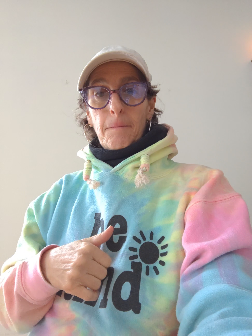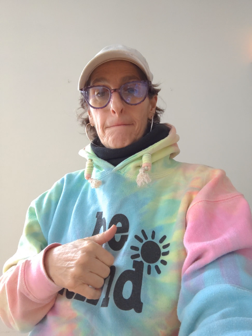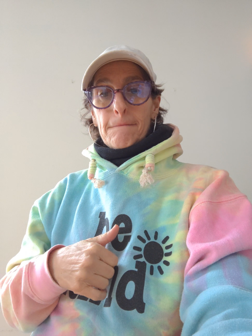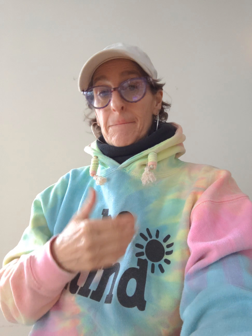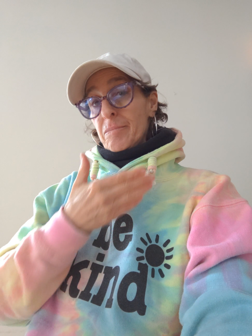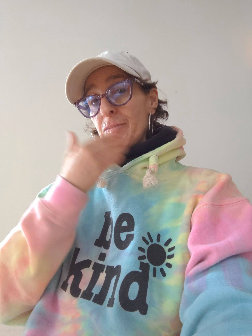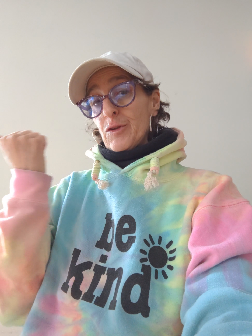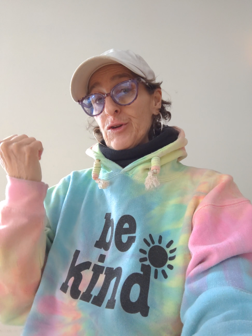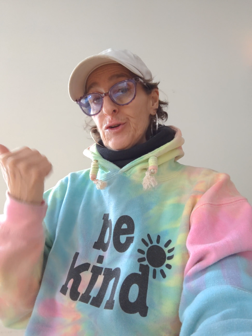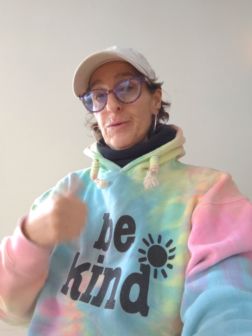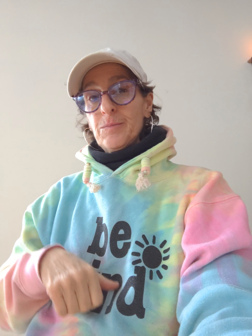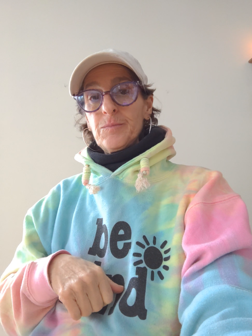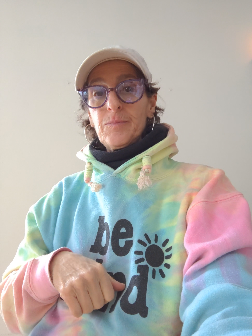better